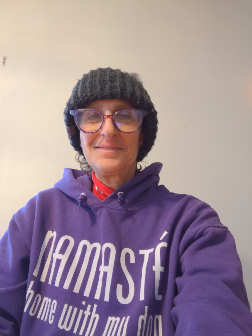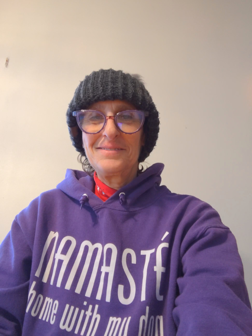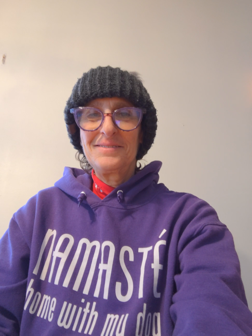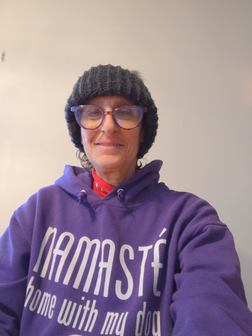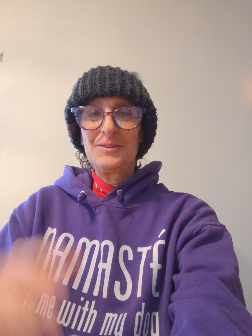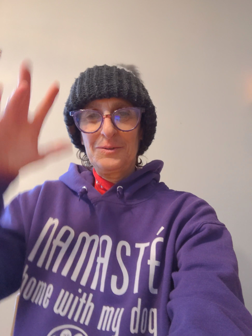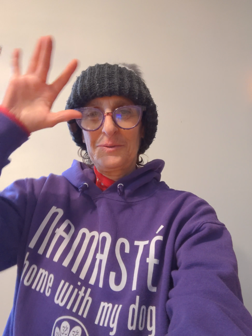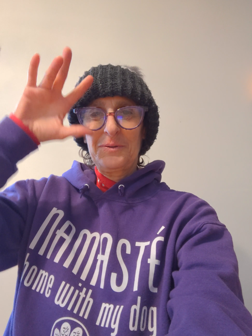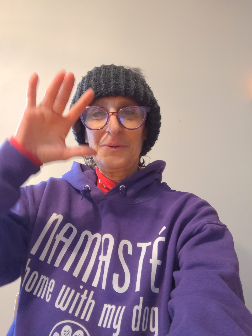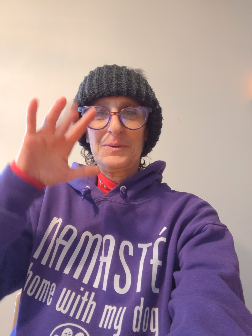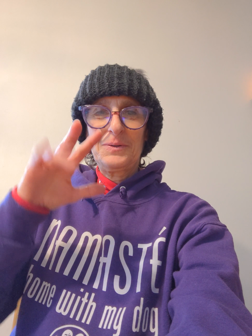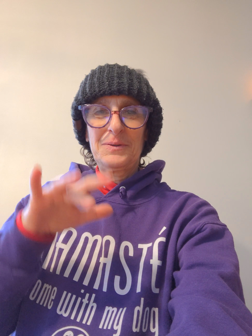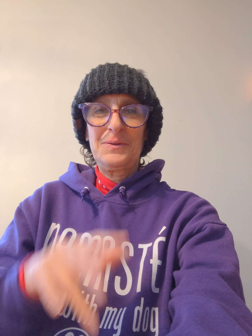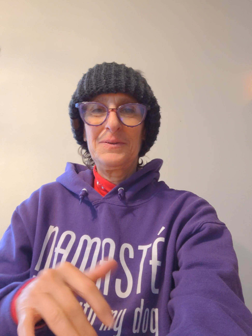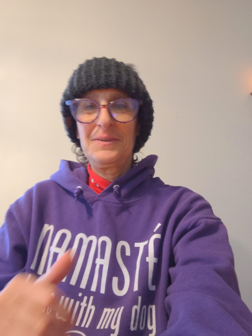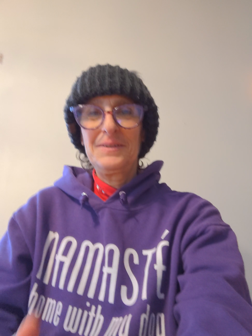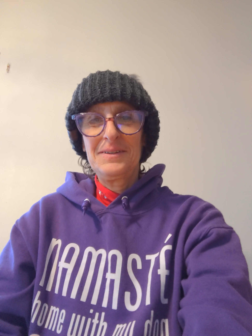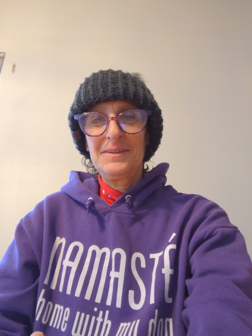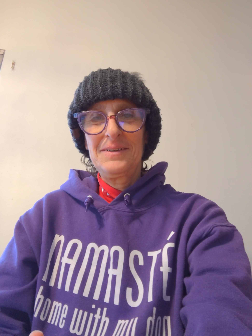snow